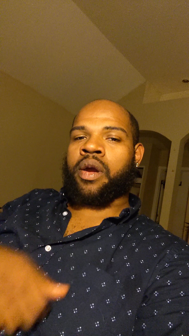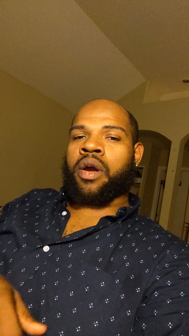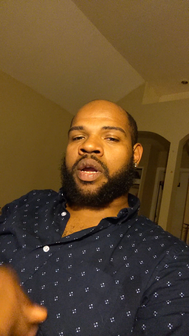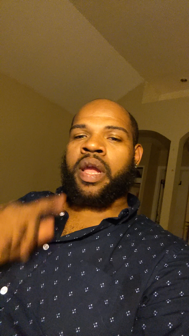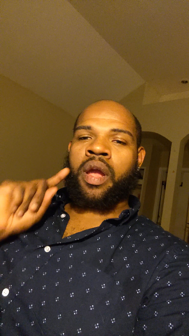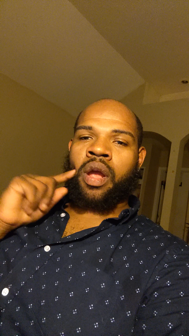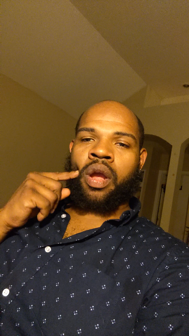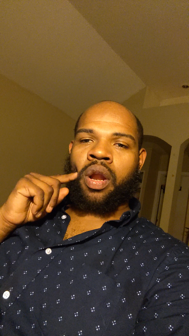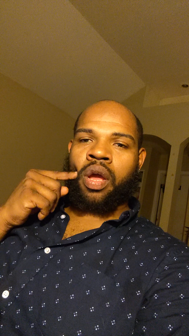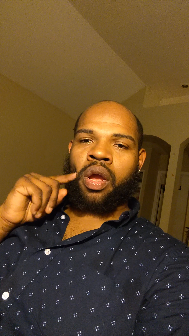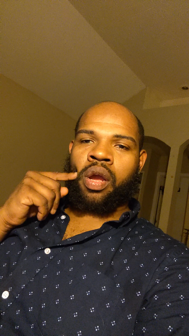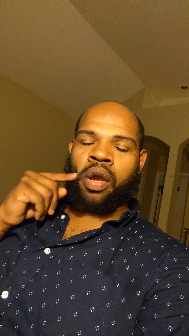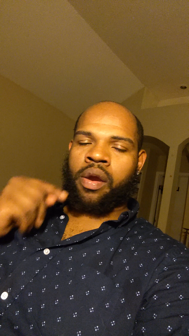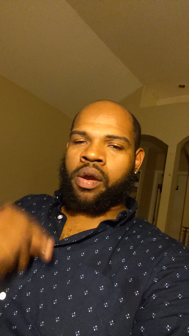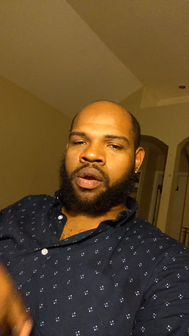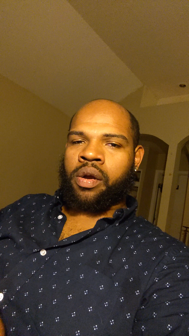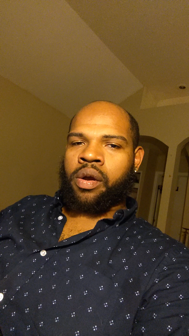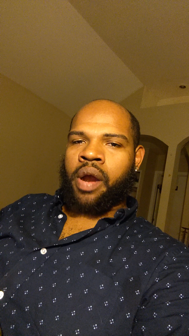candy